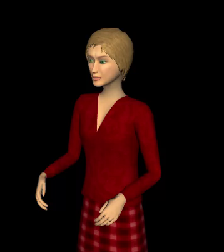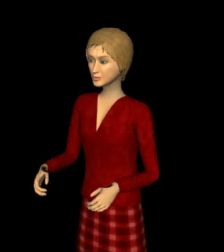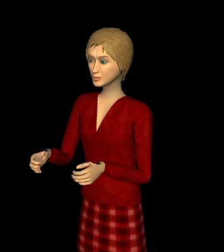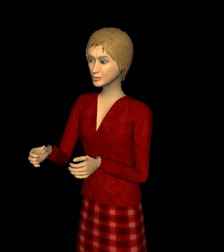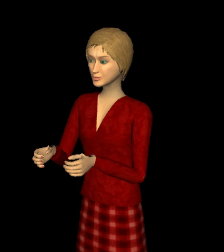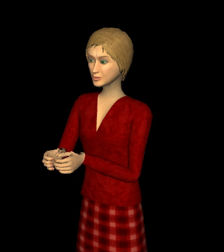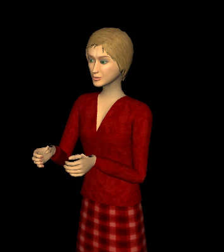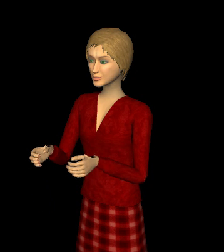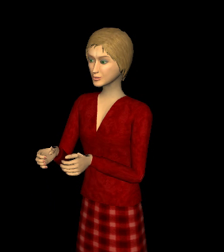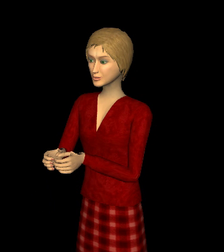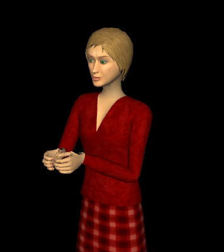يجتمع